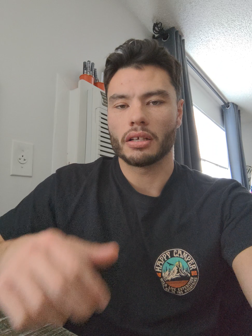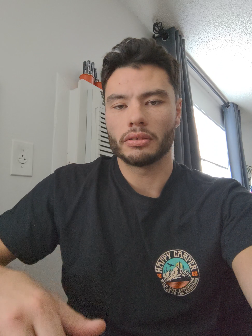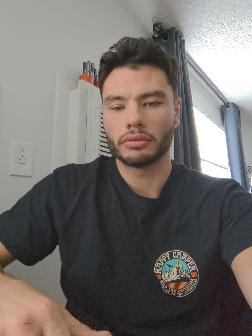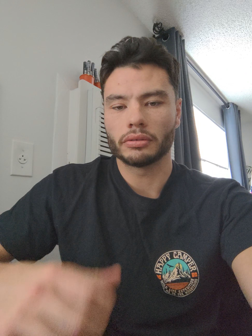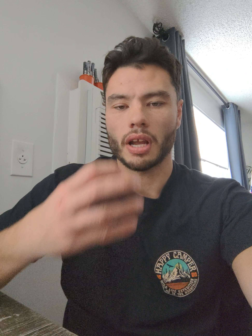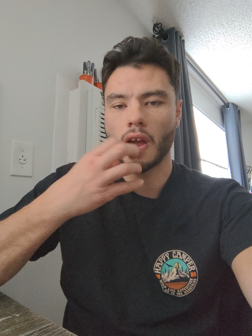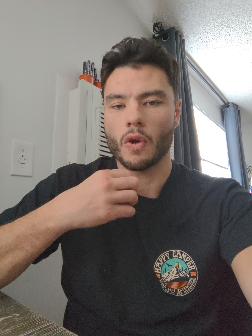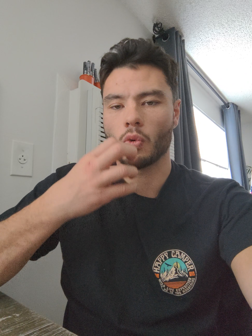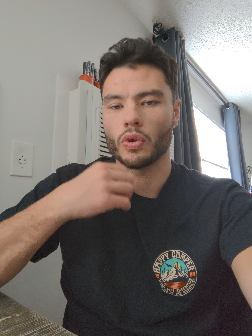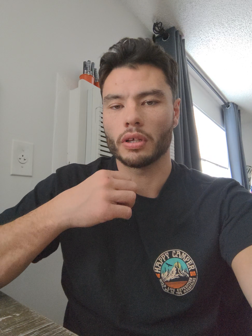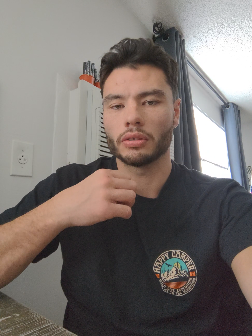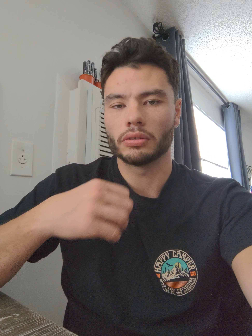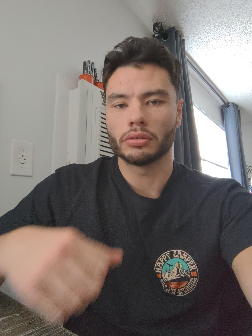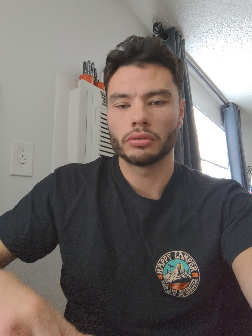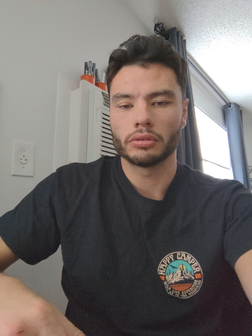underwear